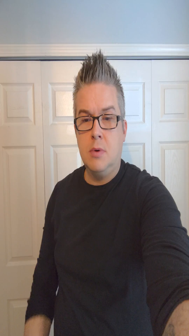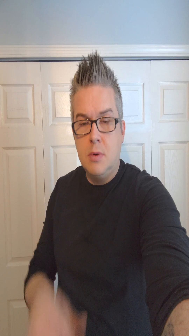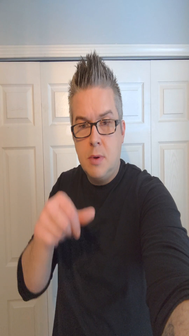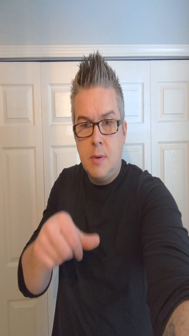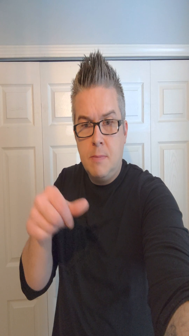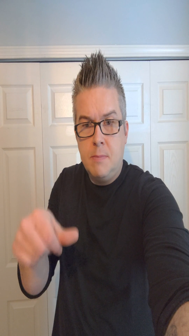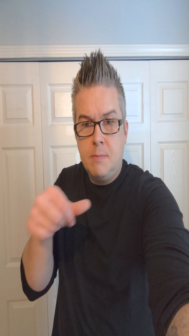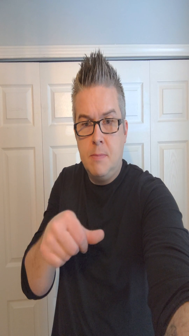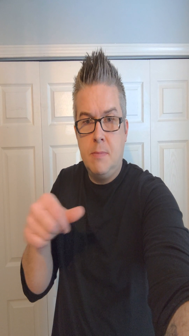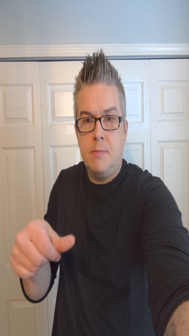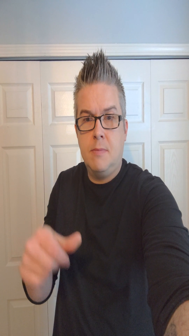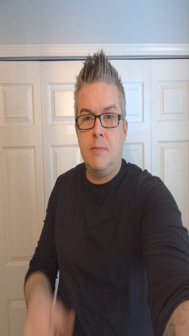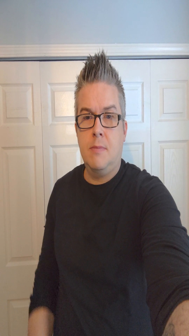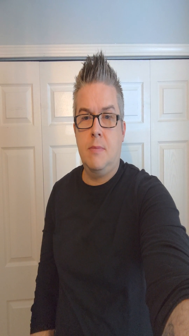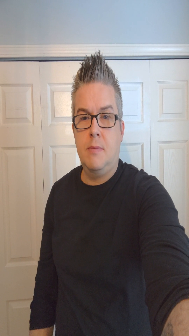puzzle